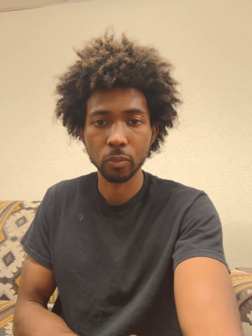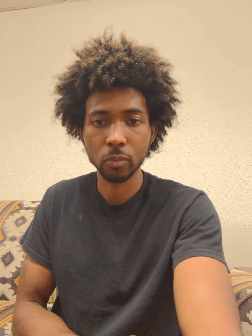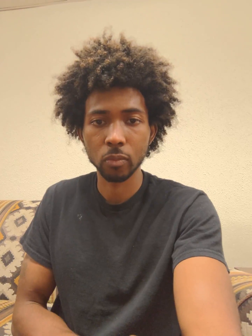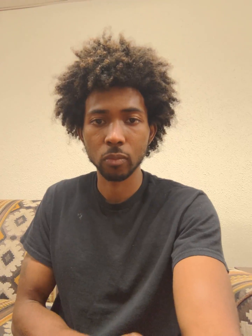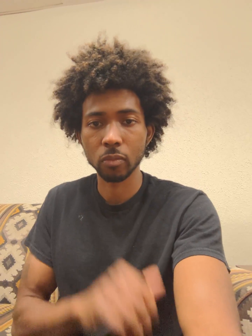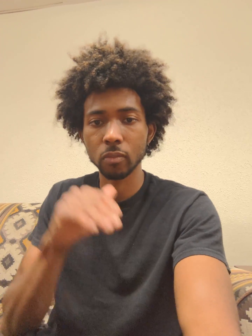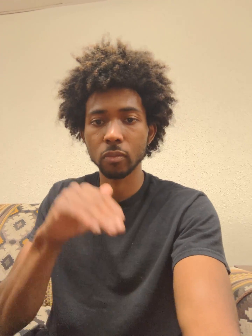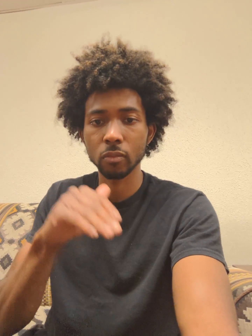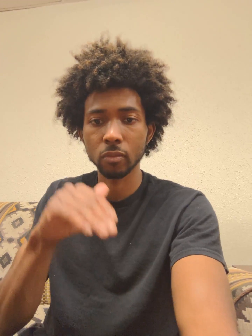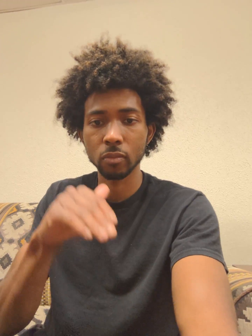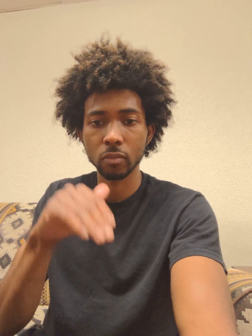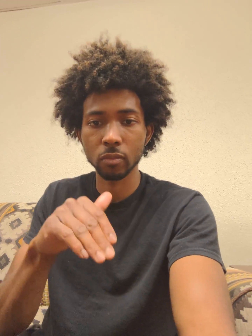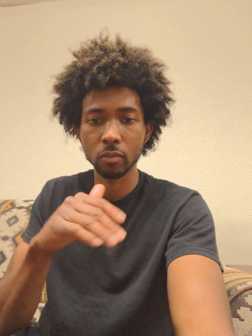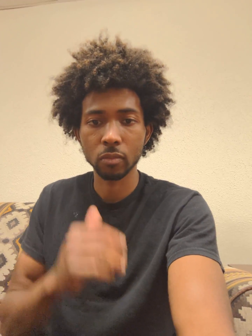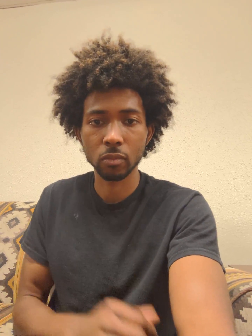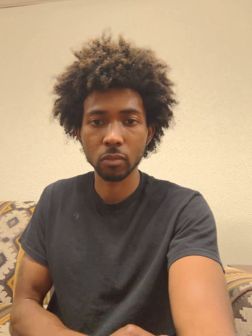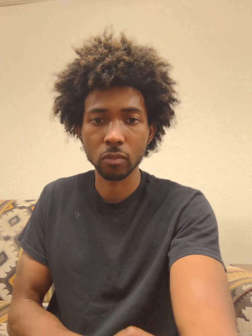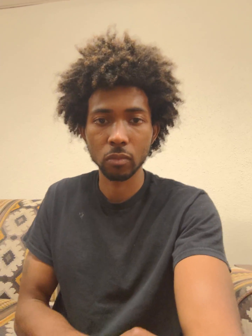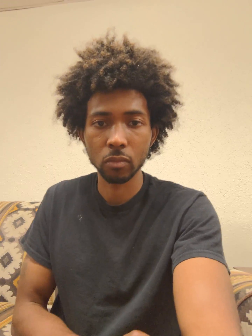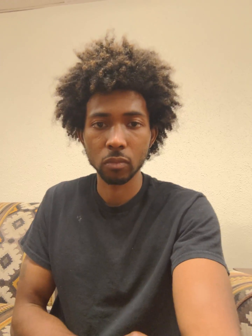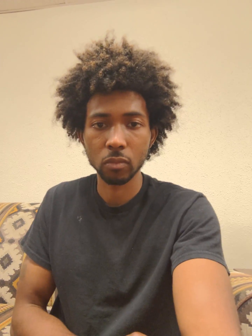doctor